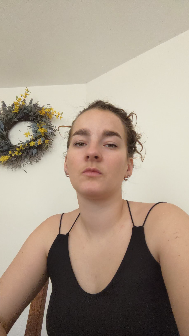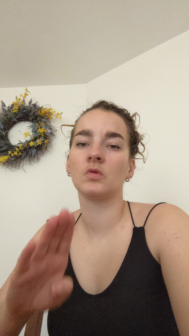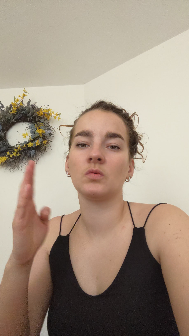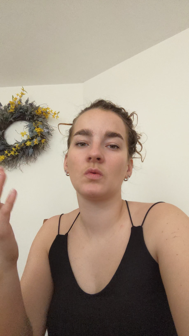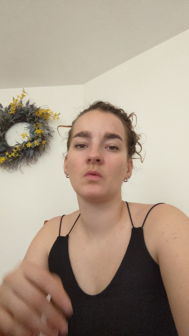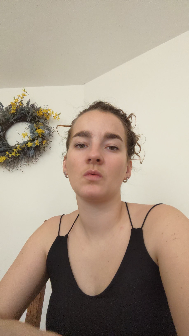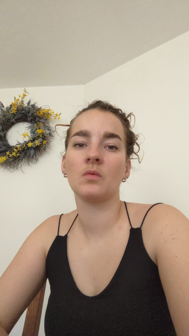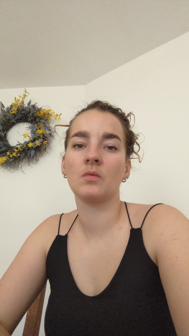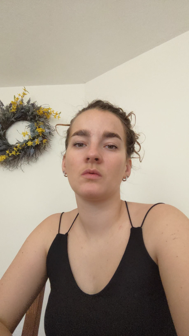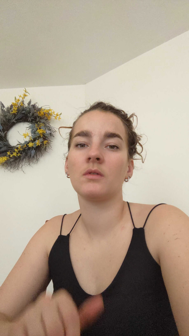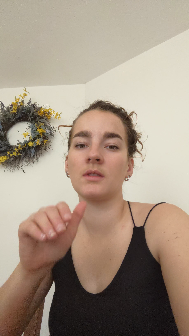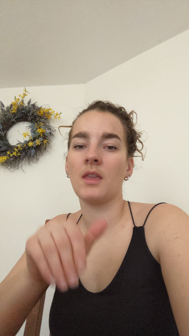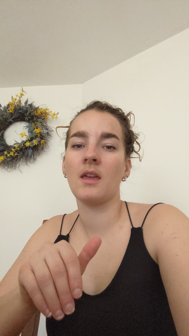night night